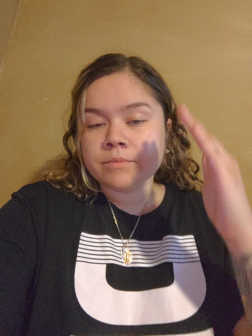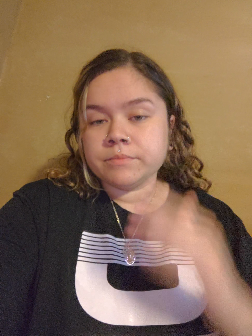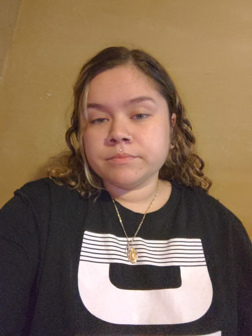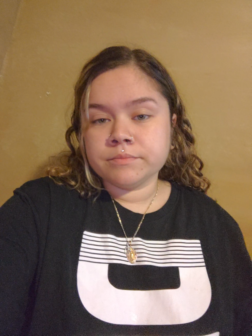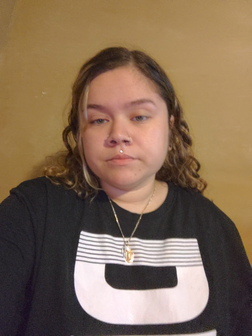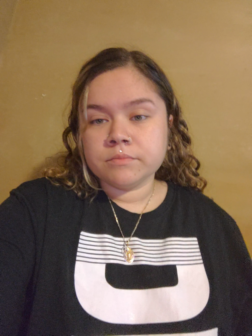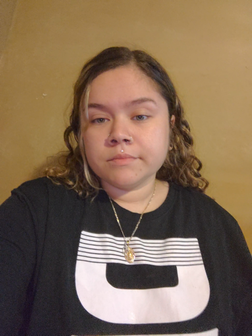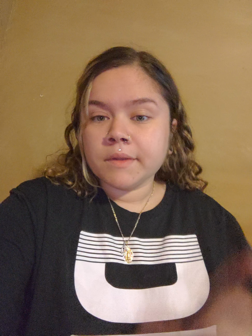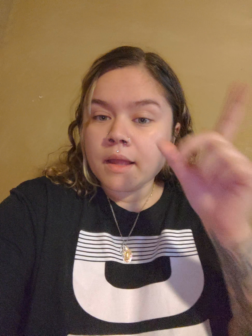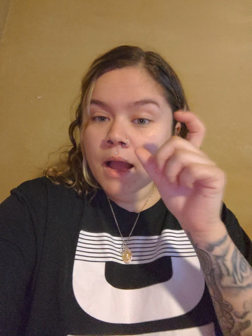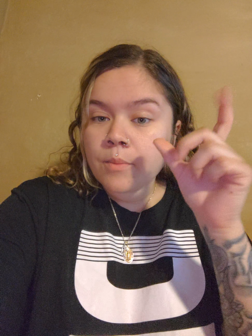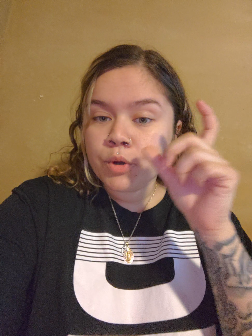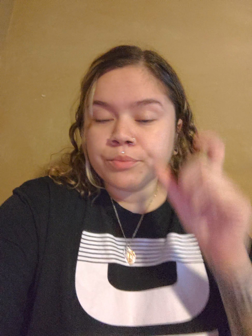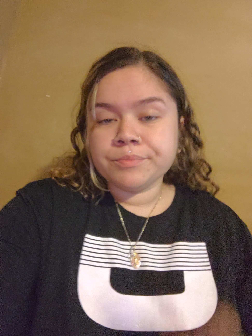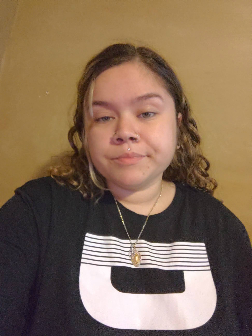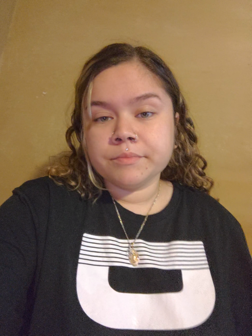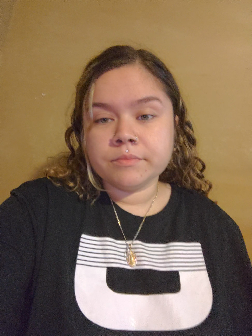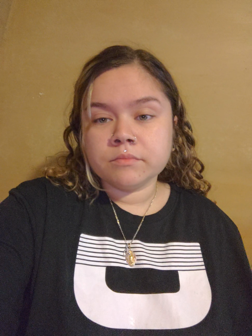camera